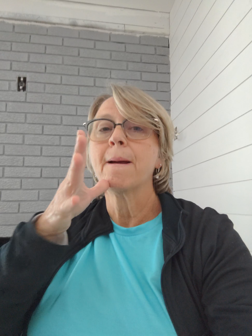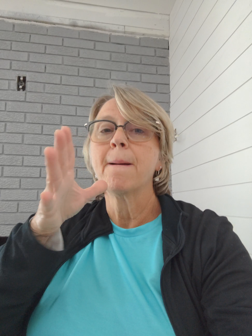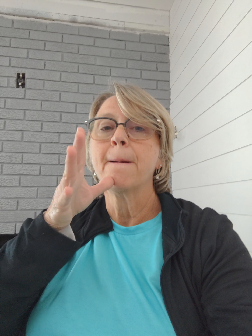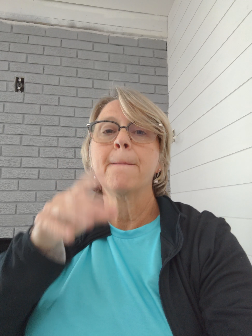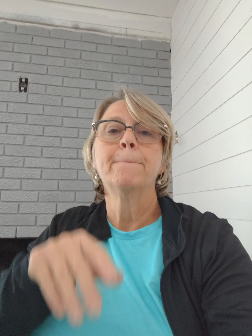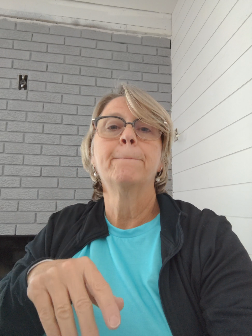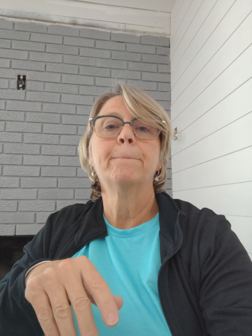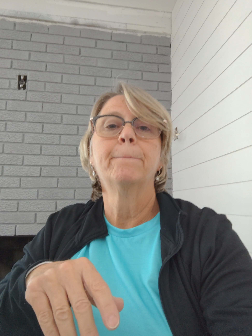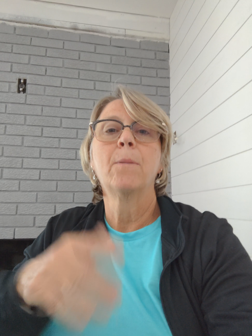mom